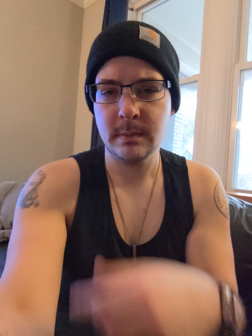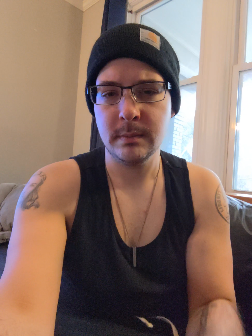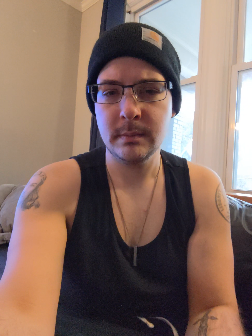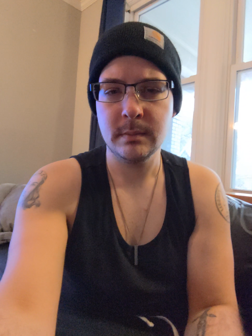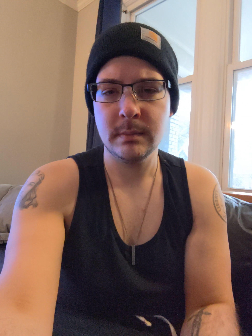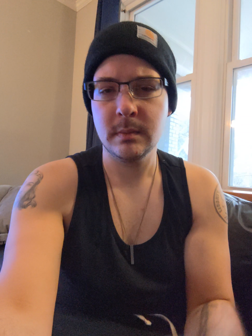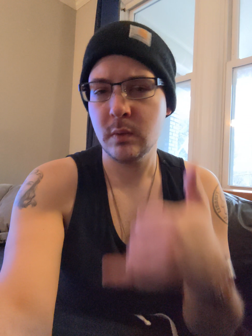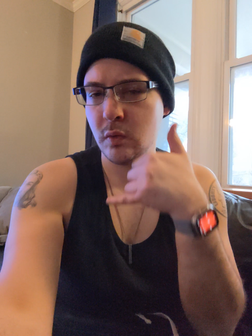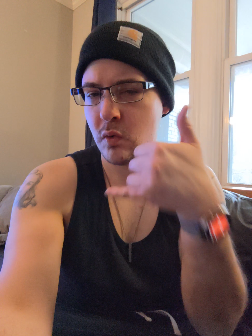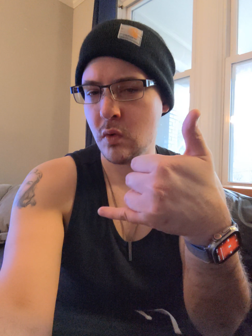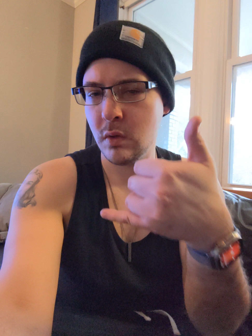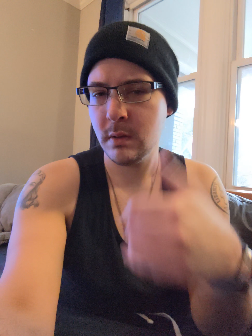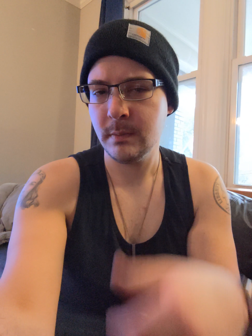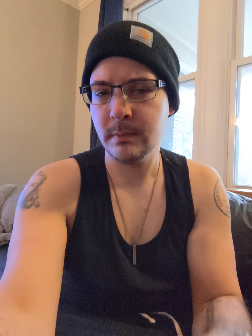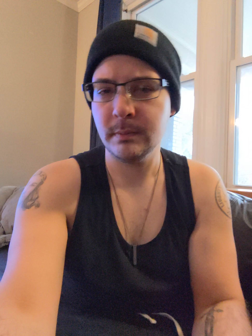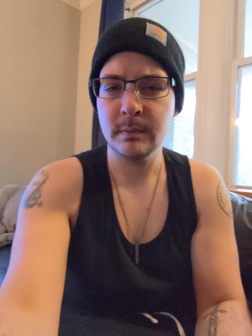call on the phone